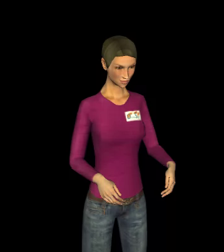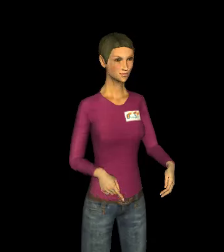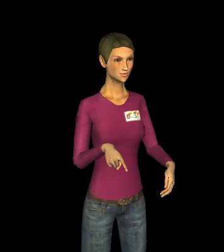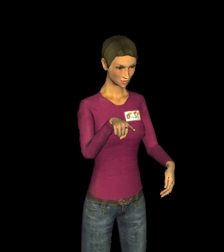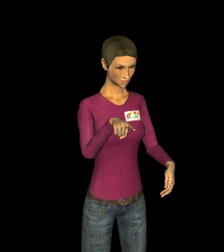أنت